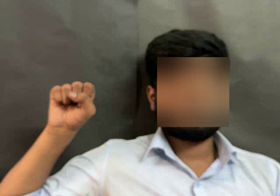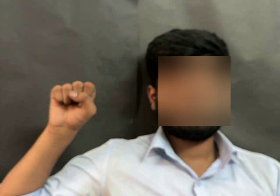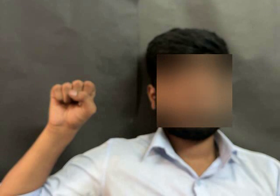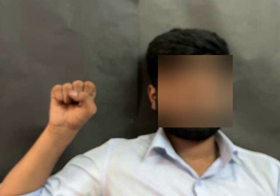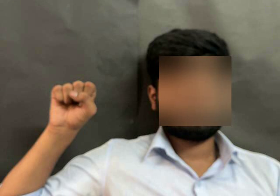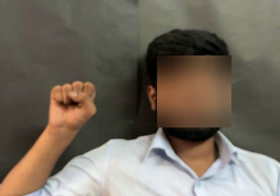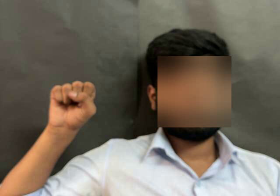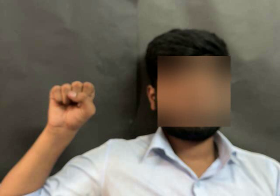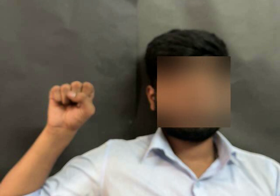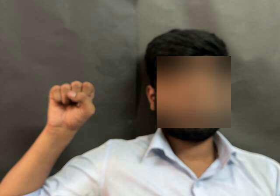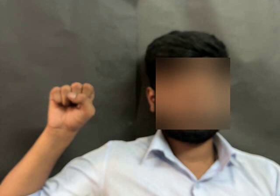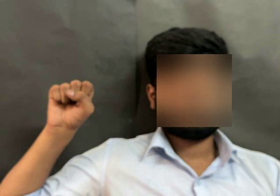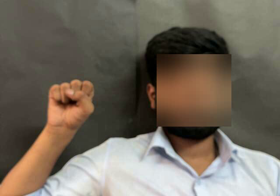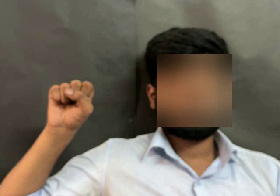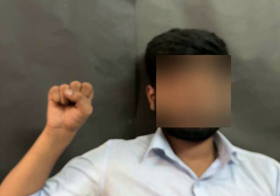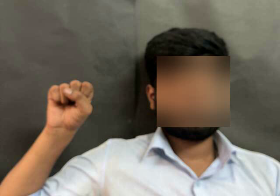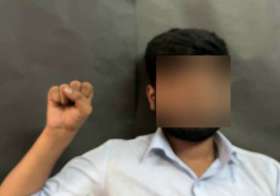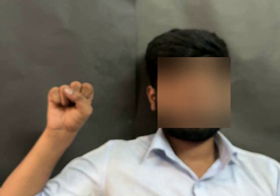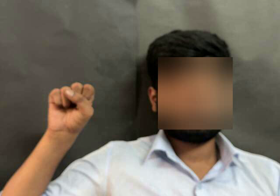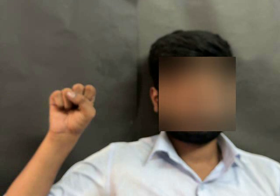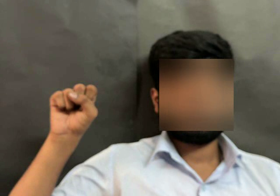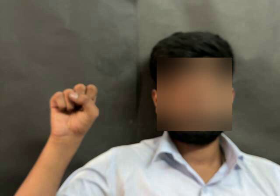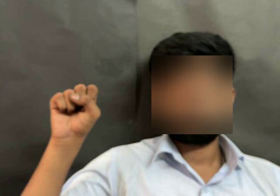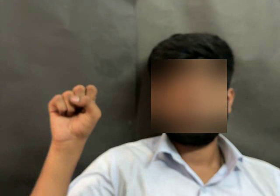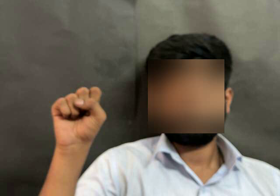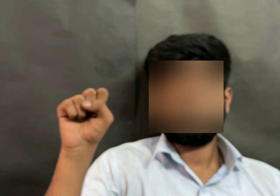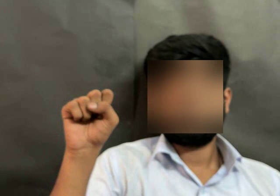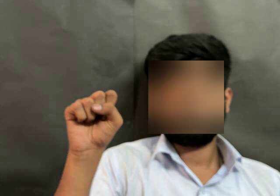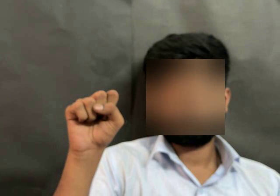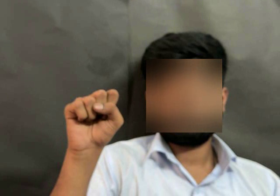S